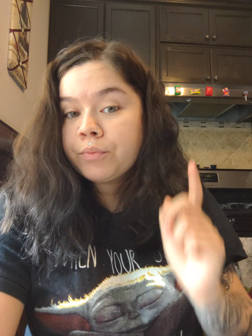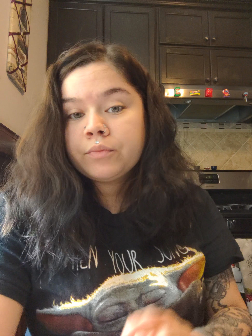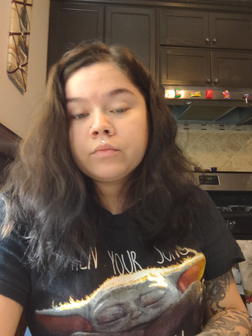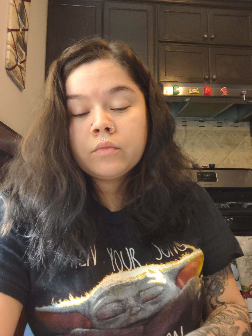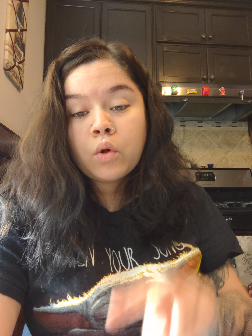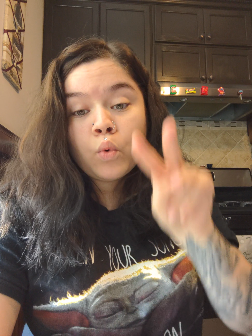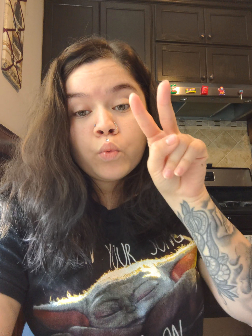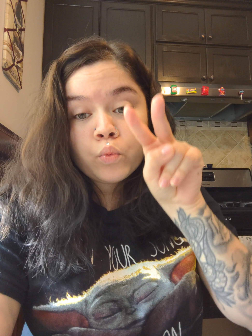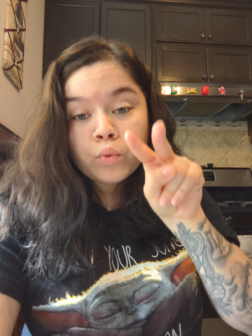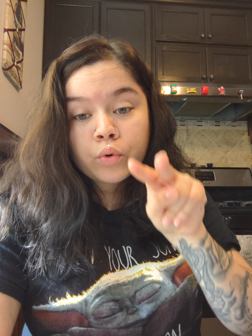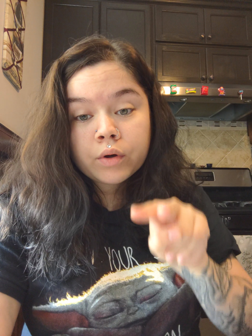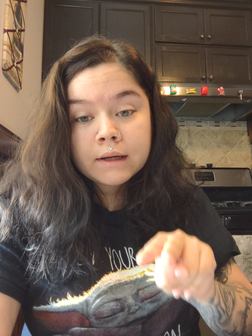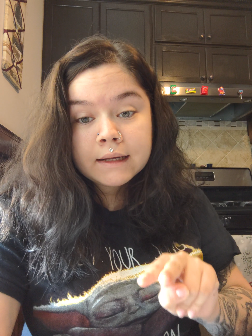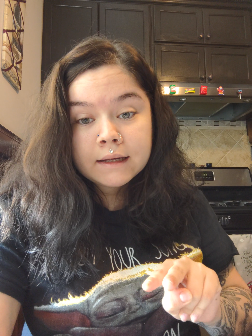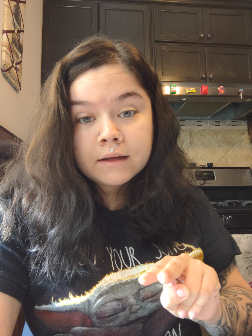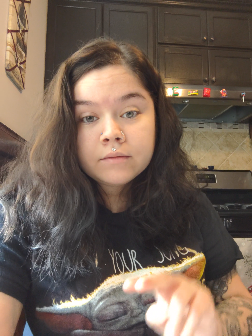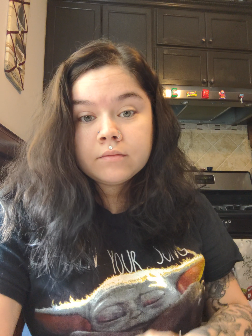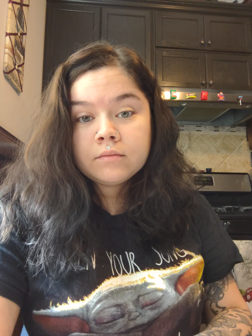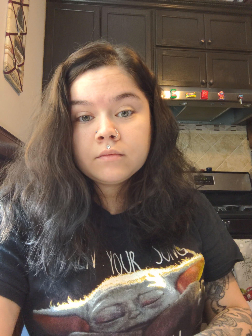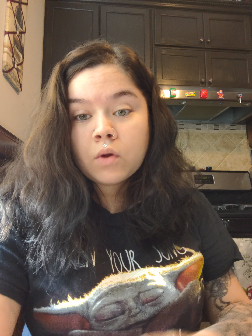read